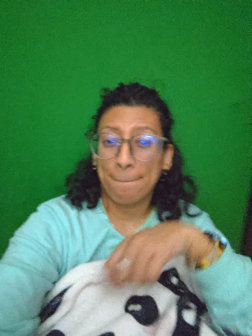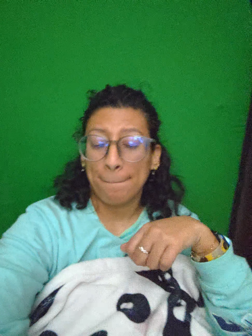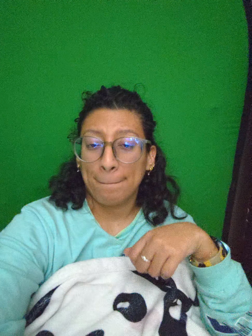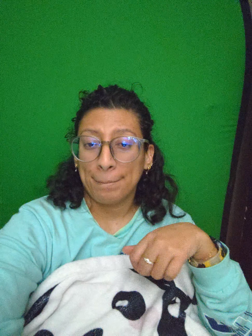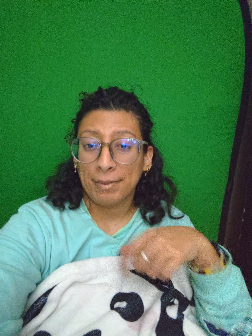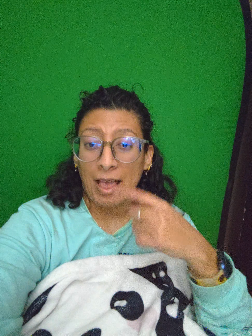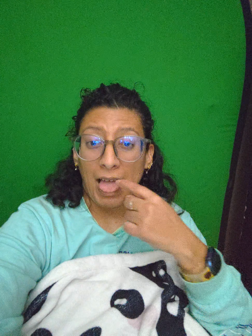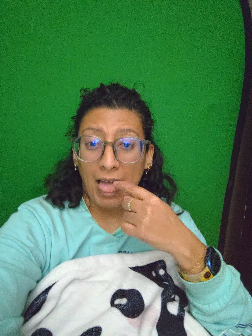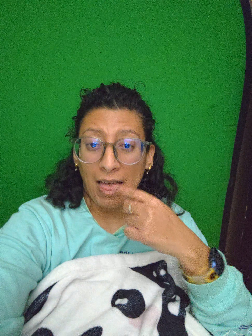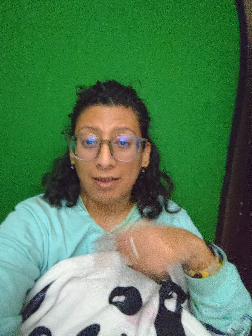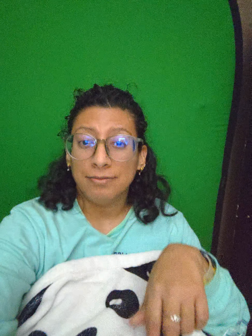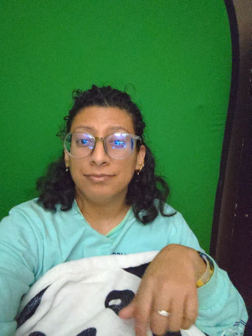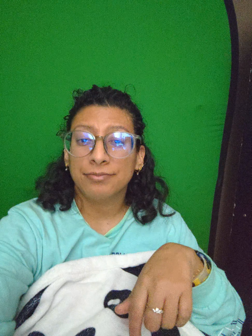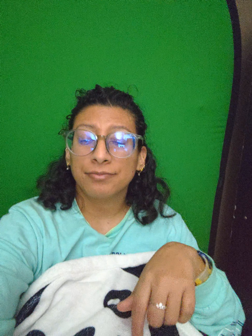tongue